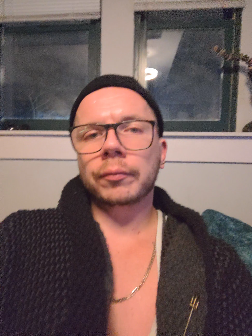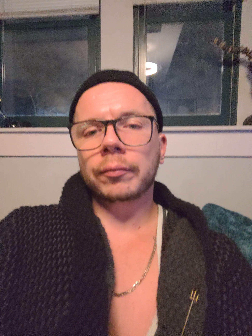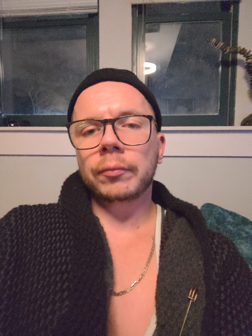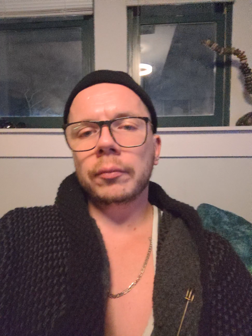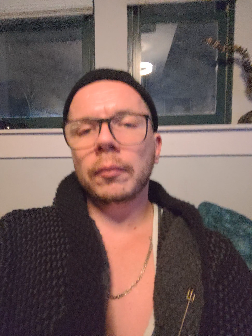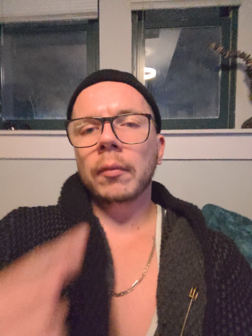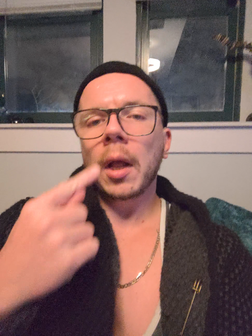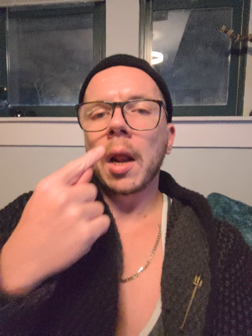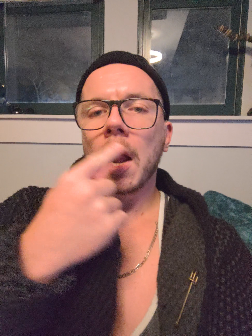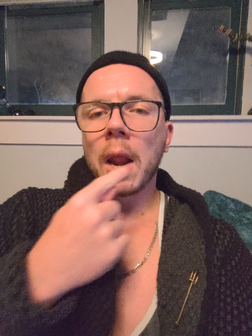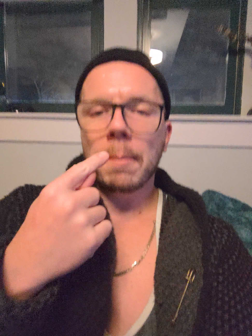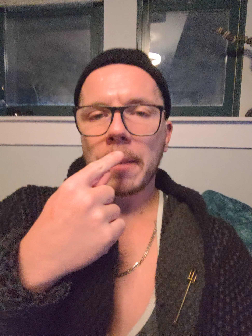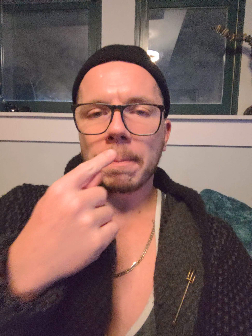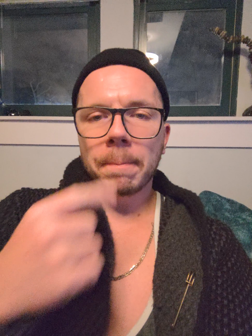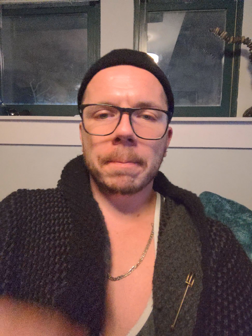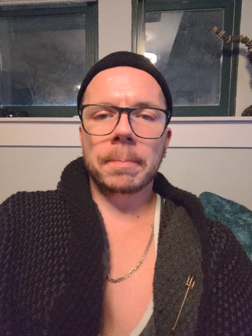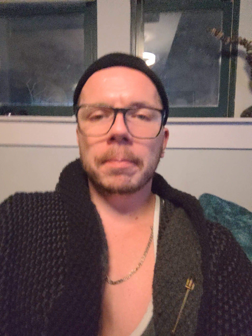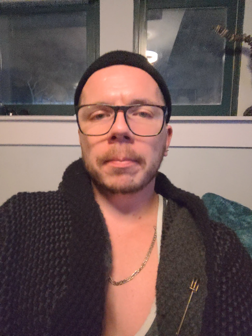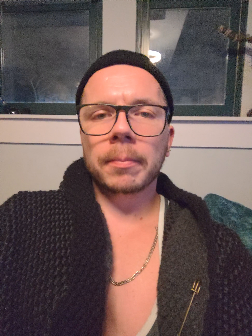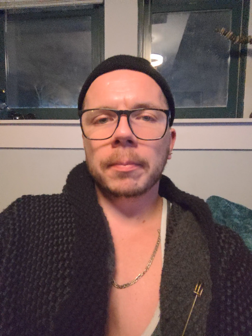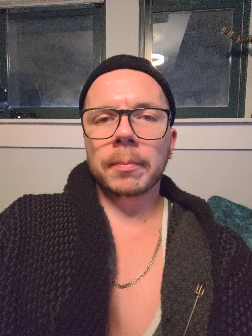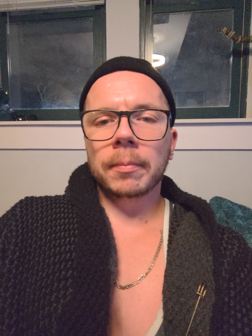lips